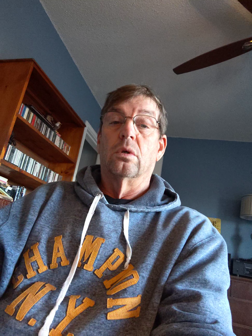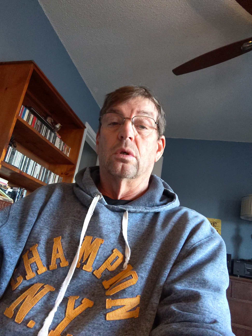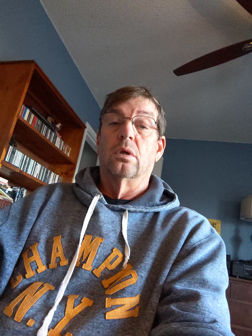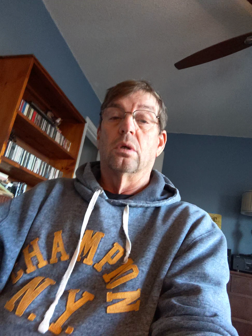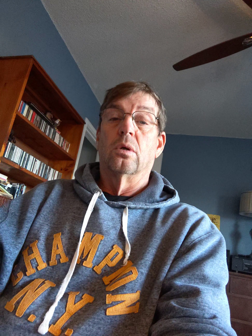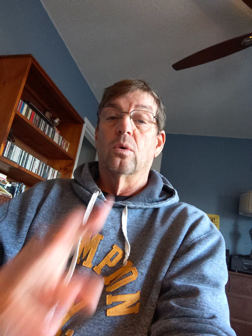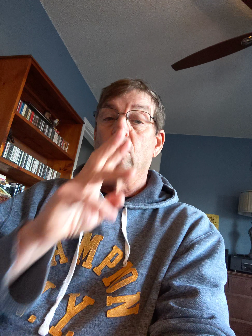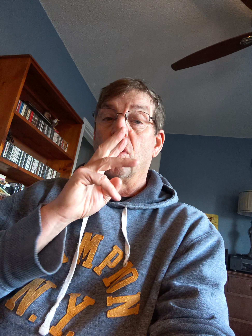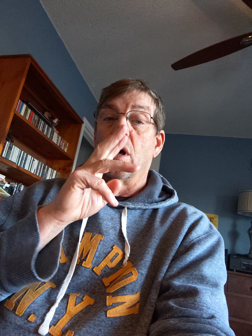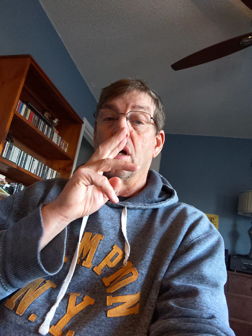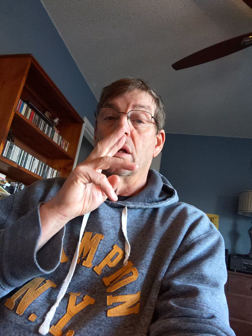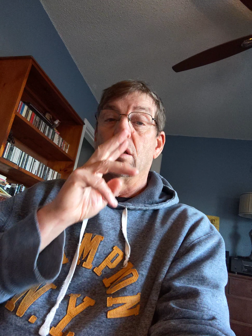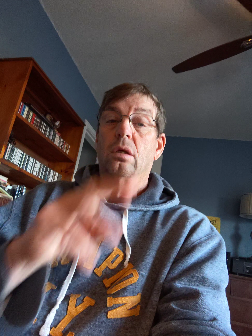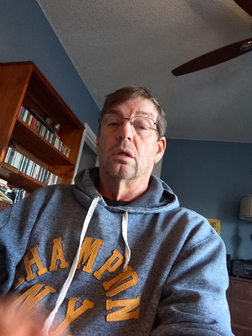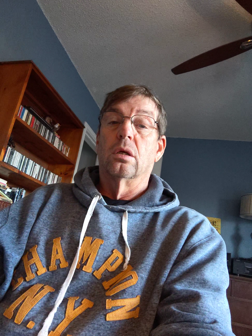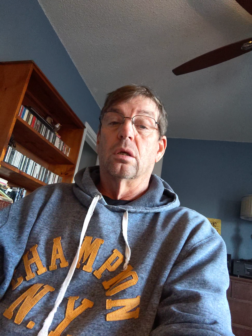water